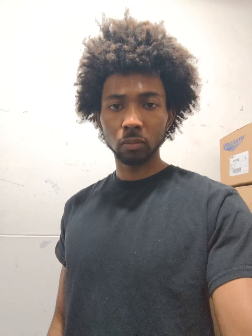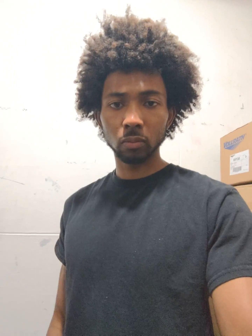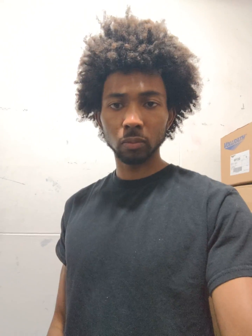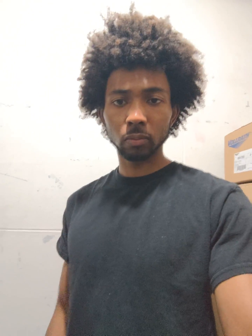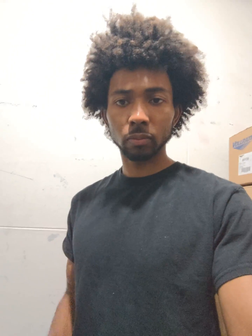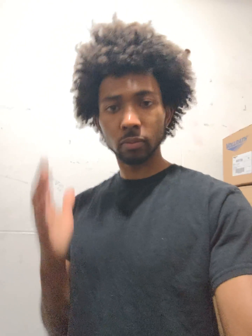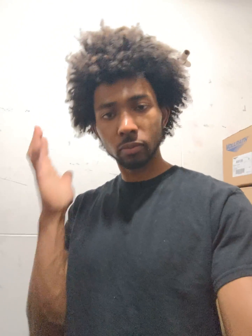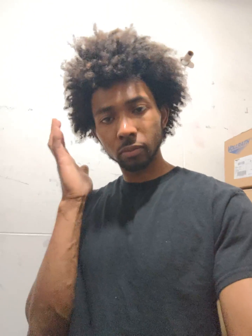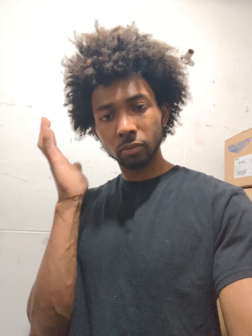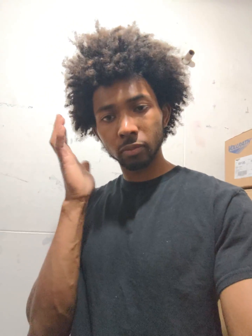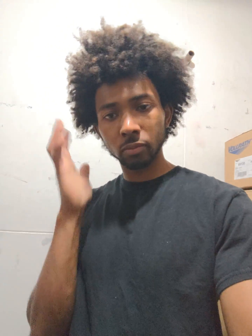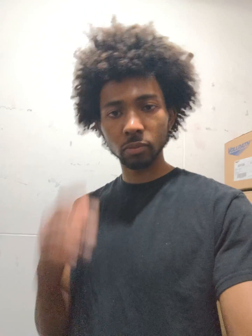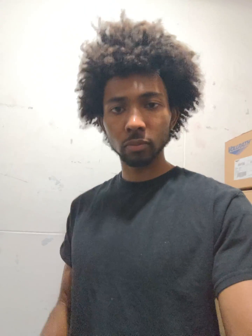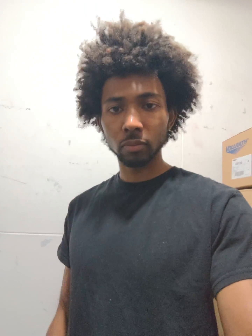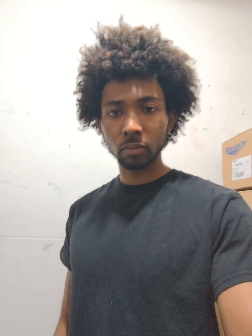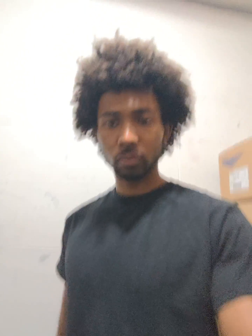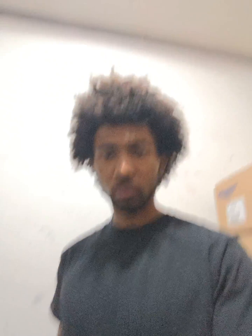pillow